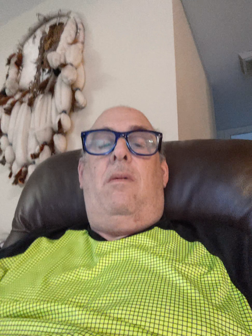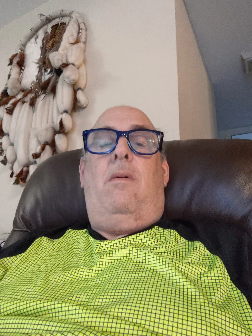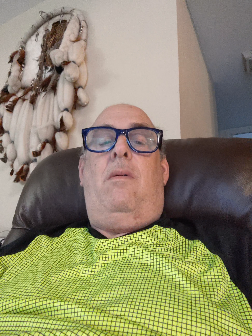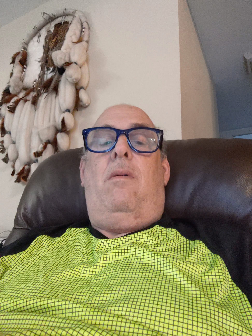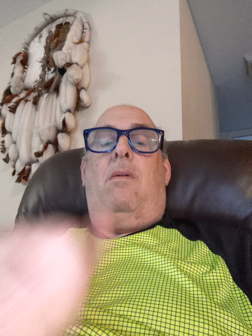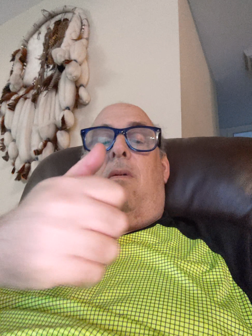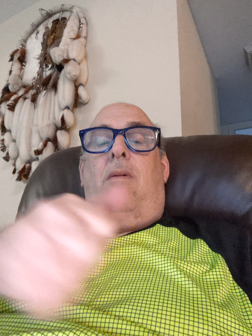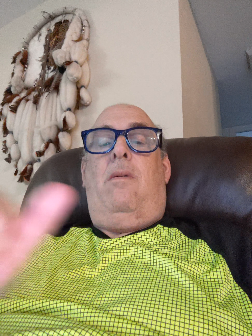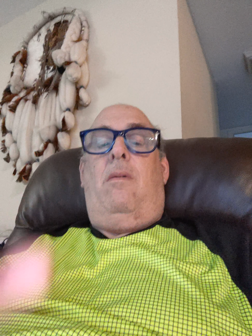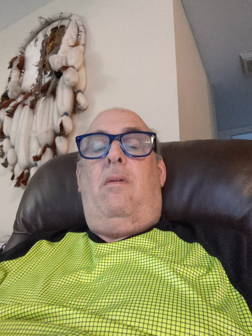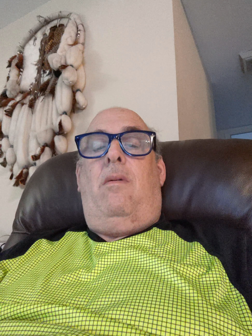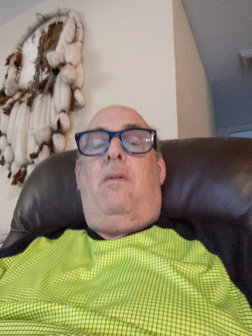any